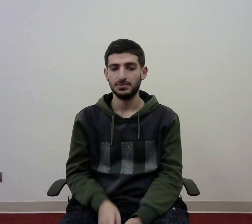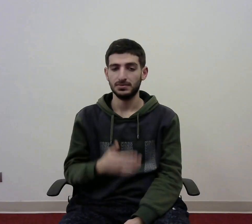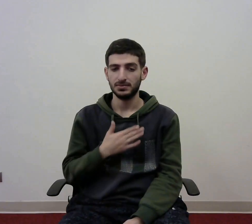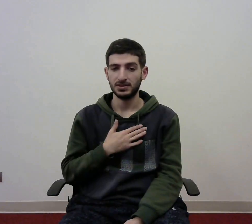mən